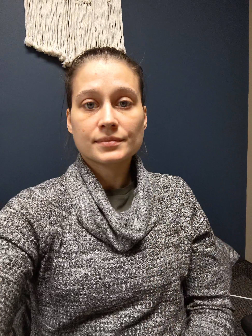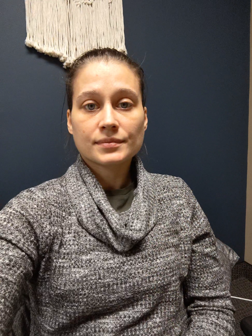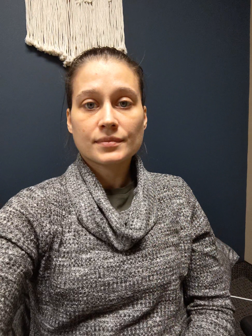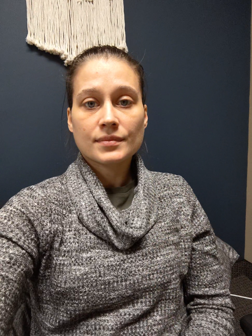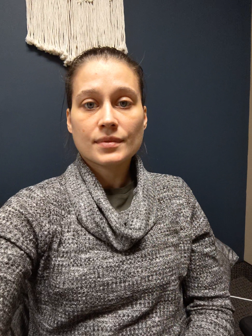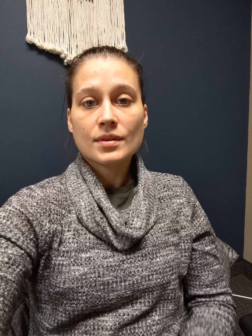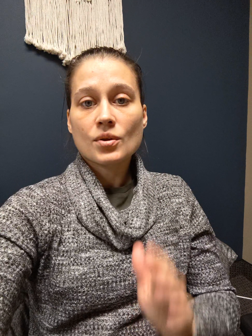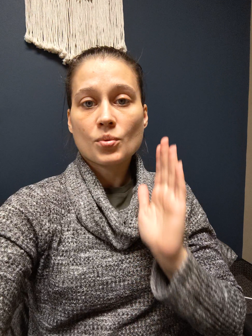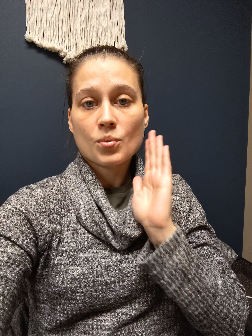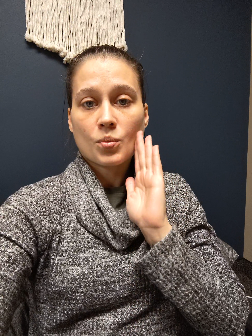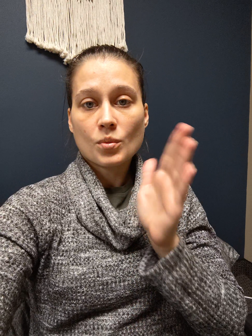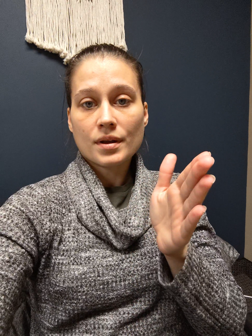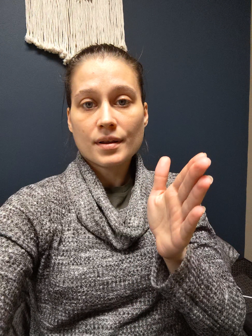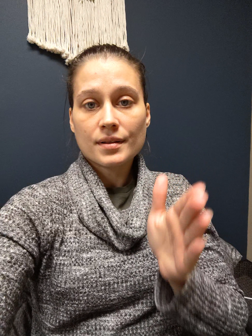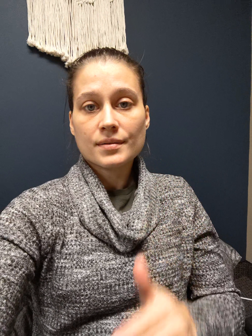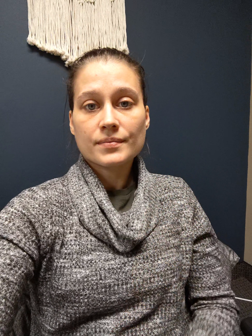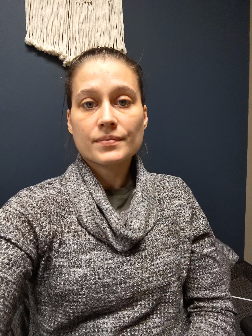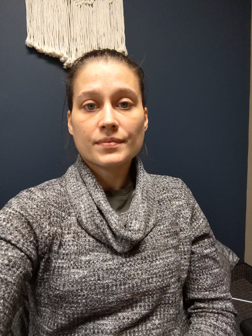will